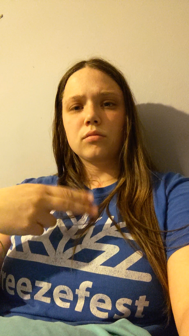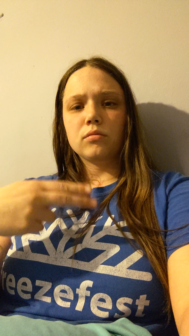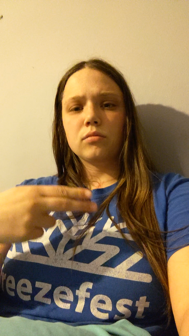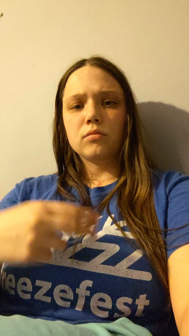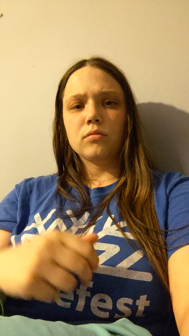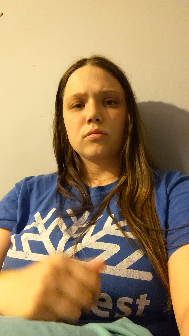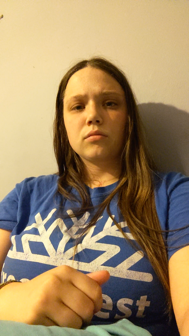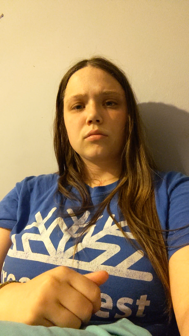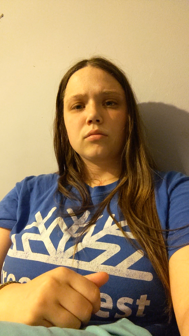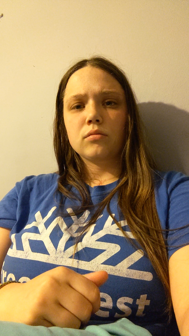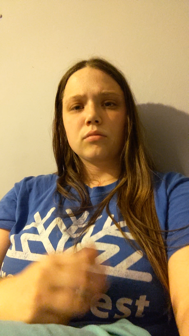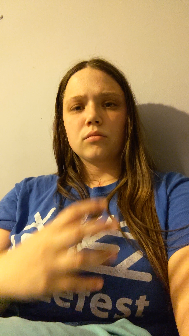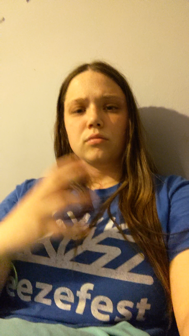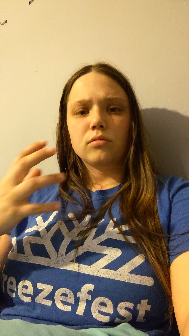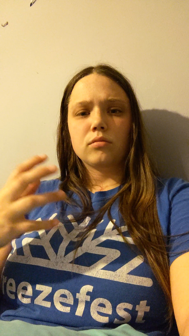a lot